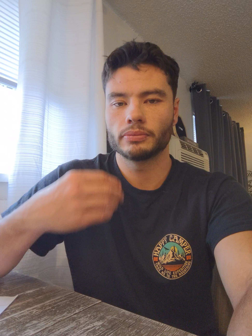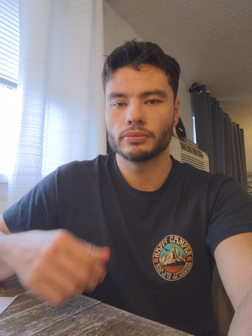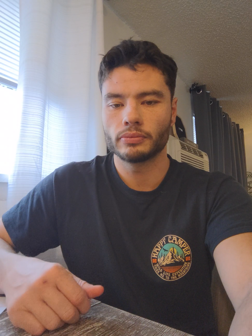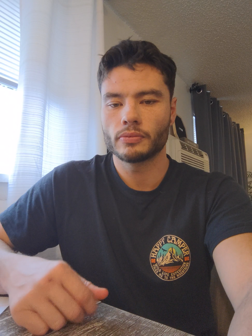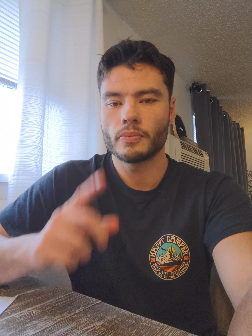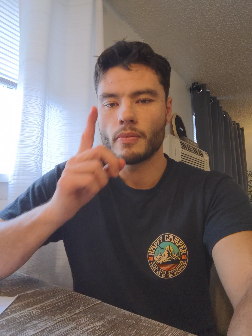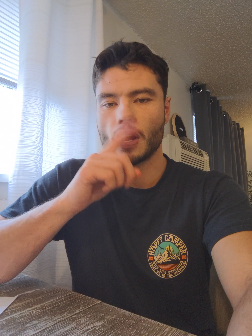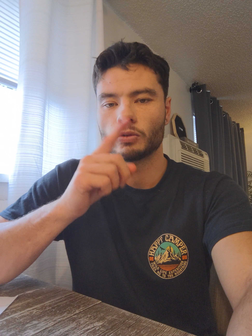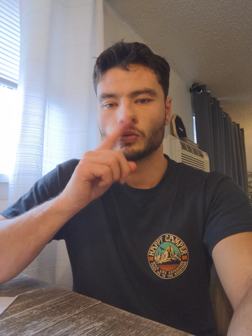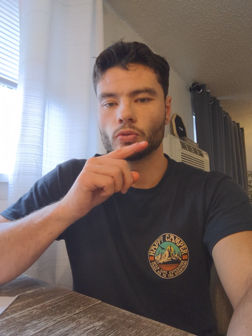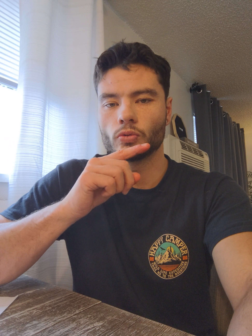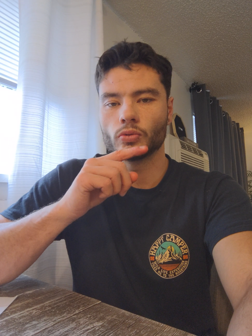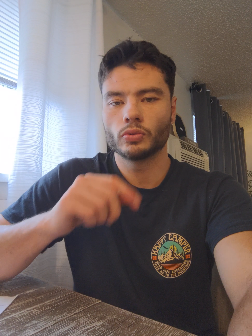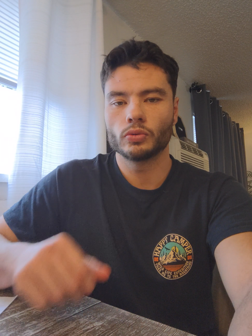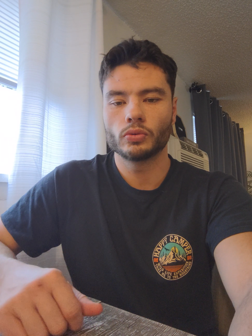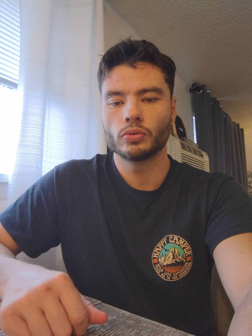mouse